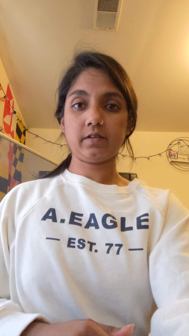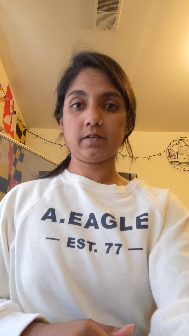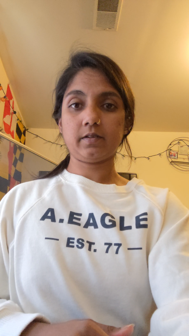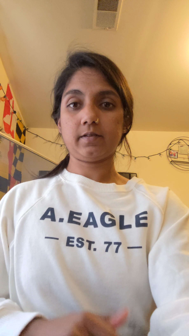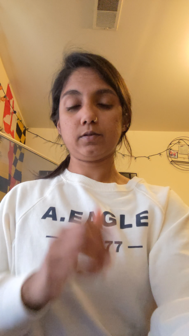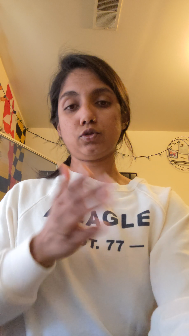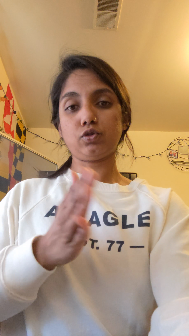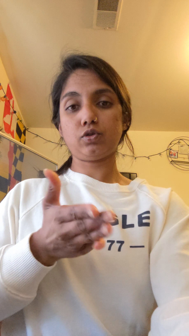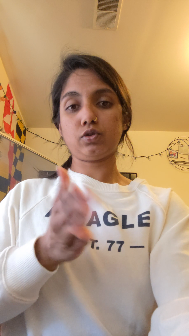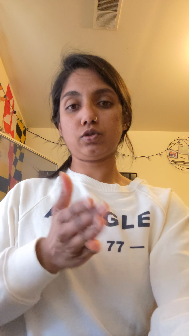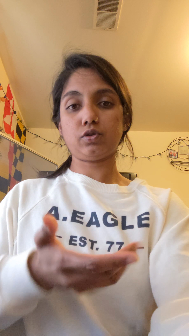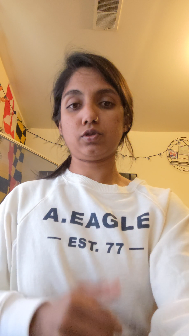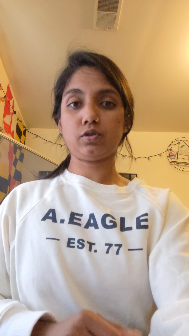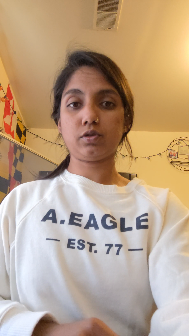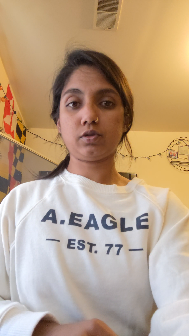cook